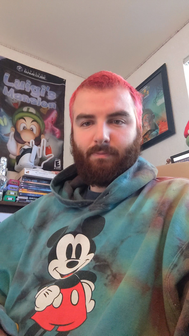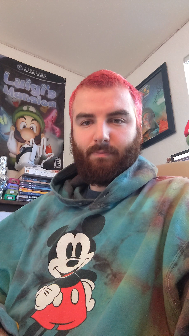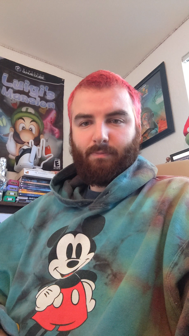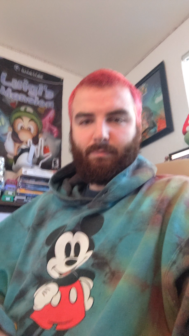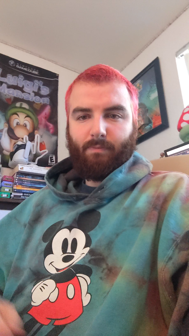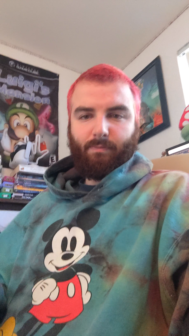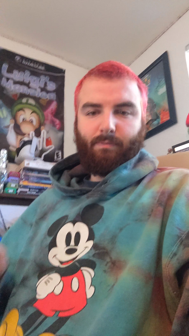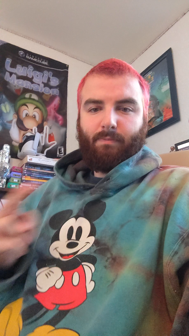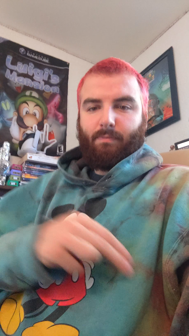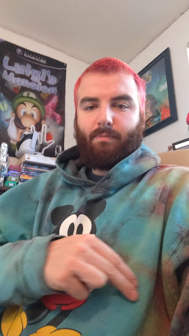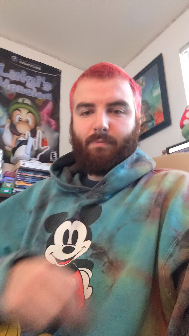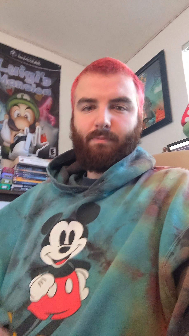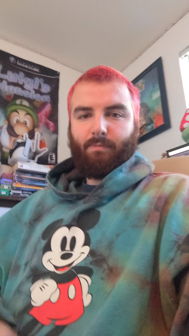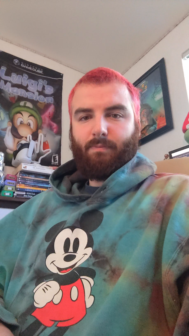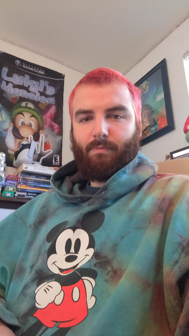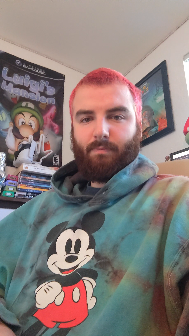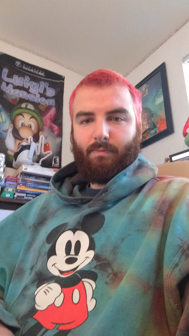belt